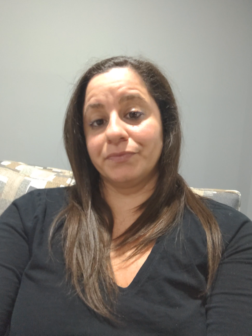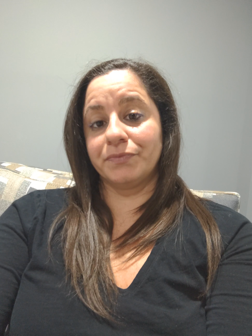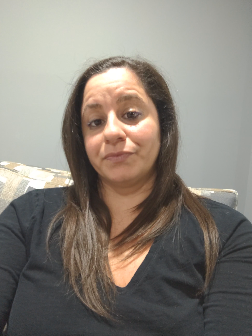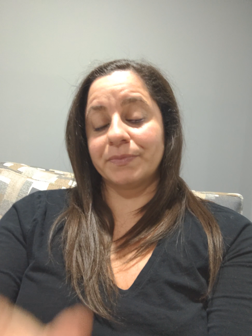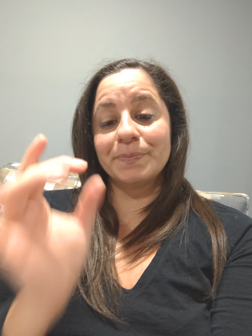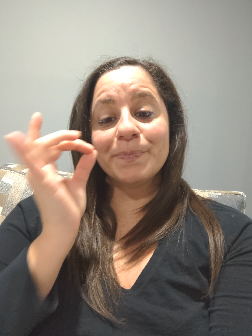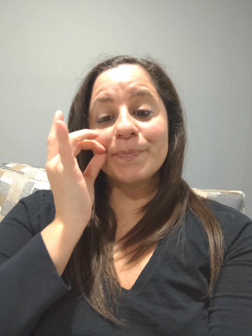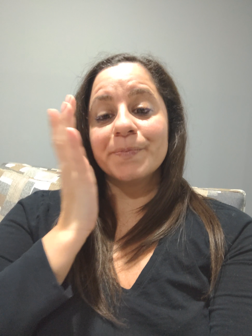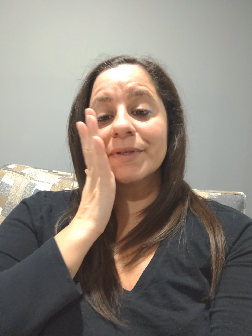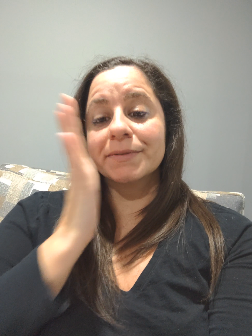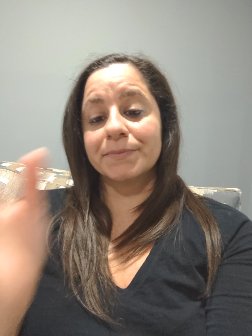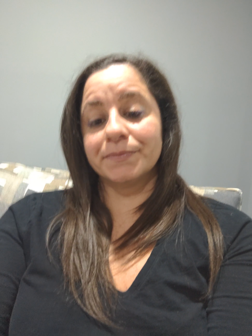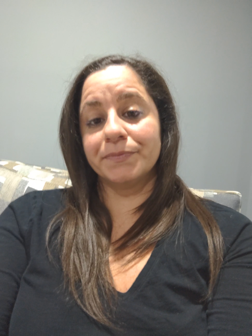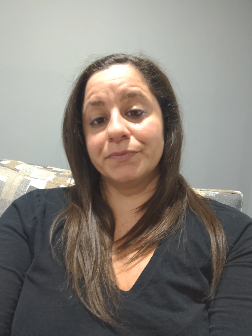bee